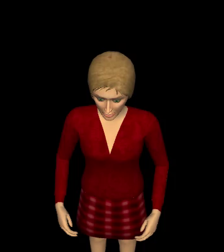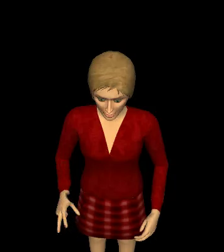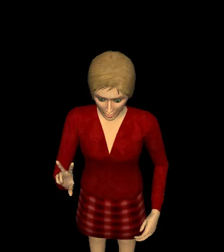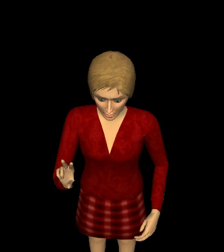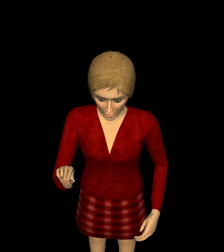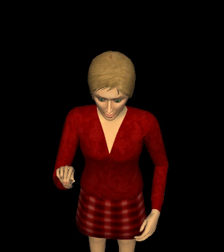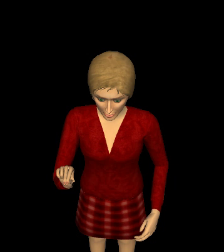30